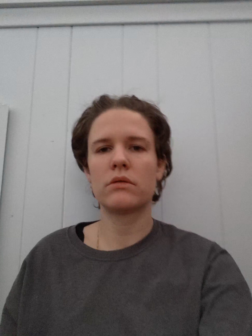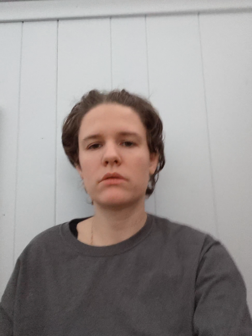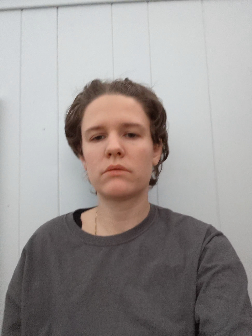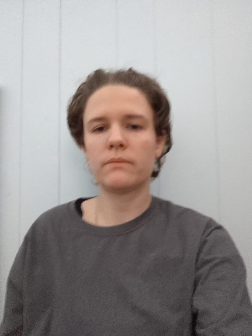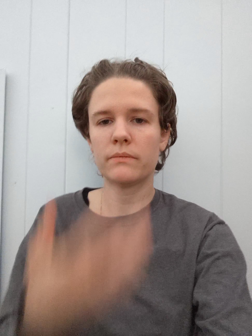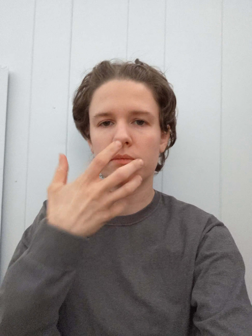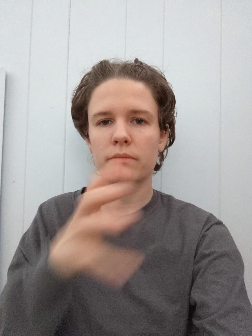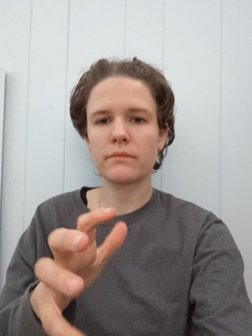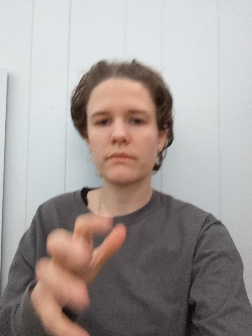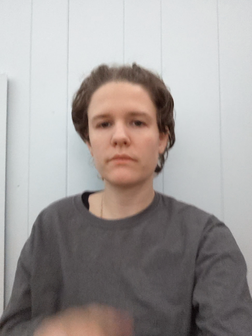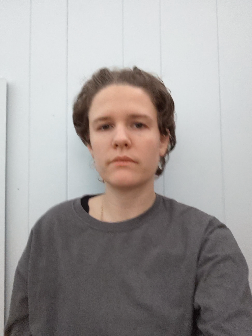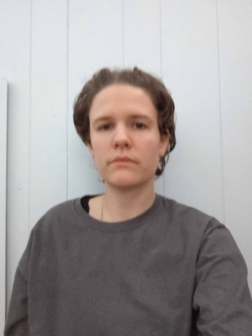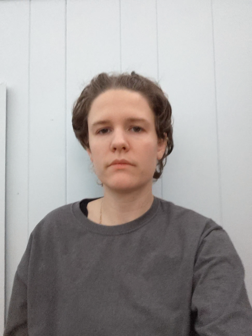hot